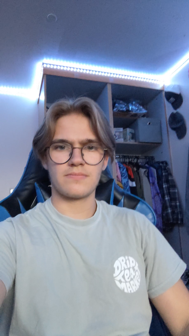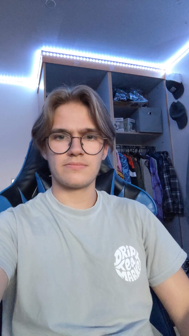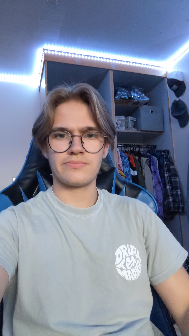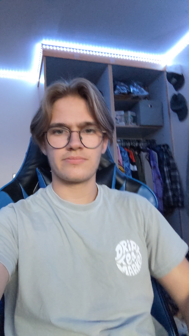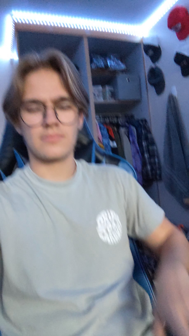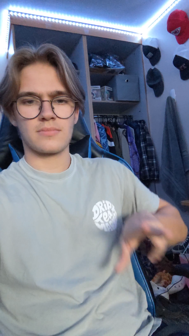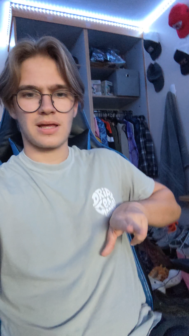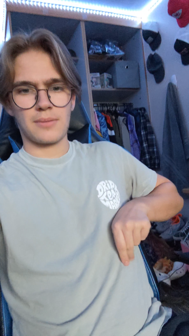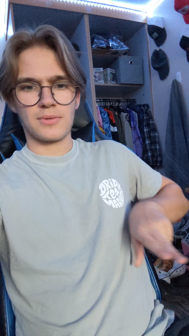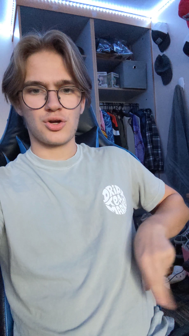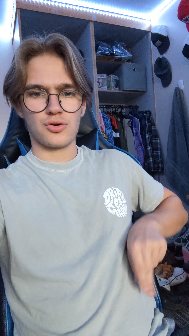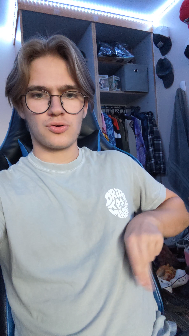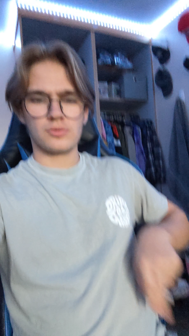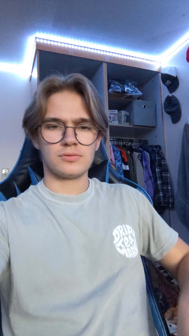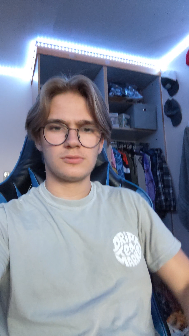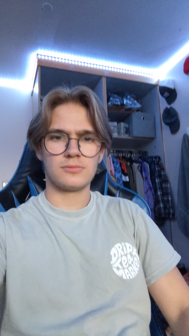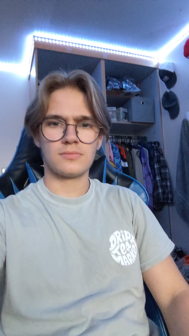diaper